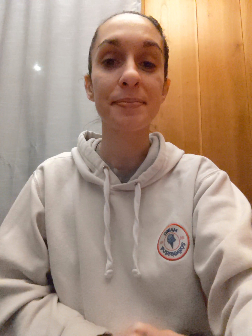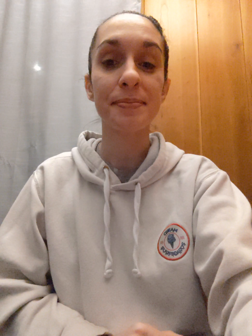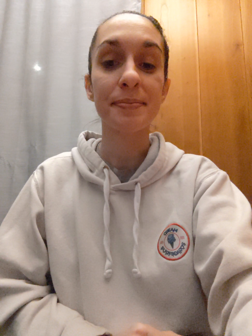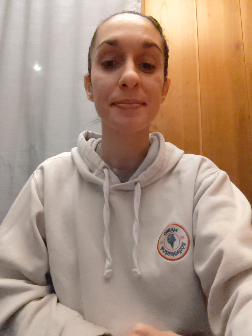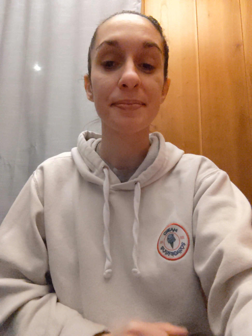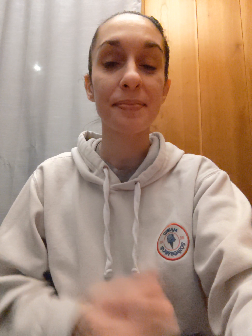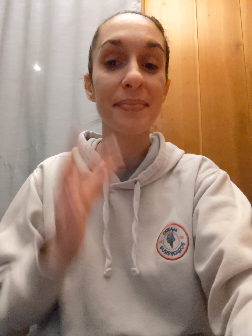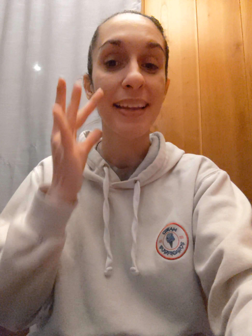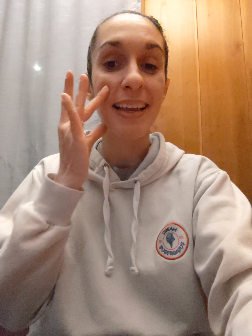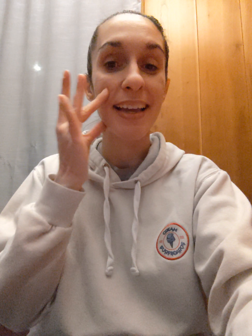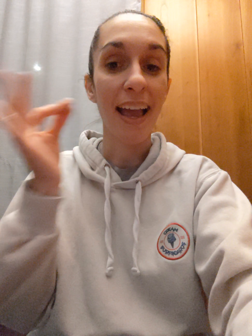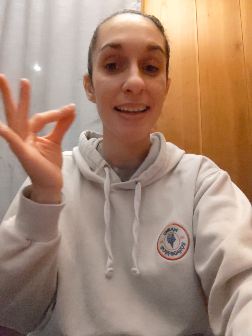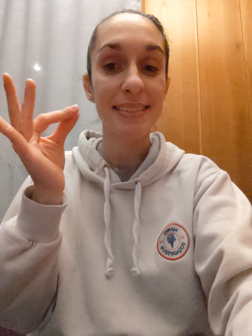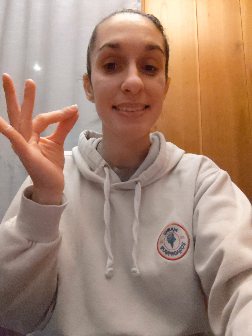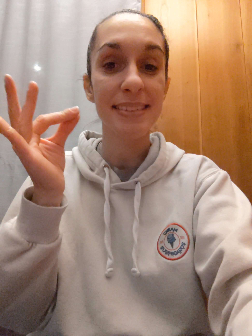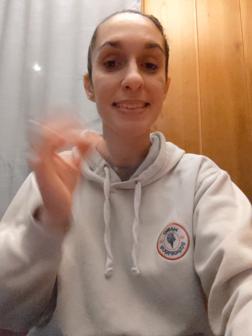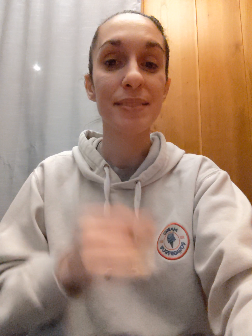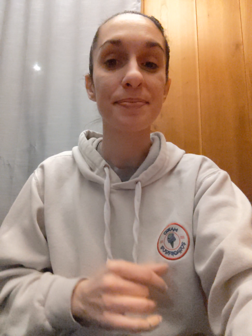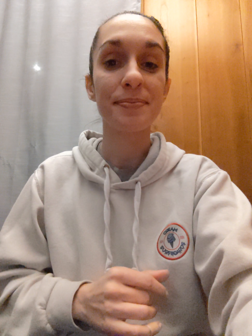cat